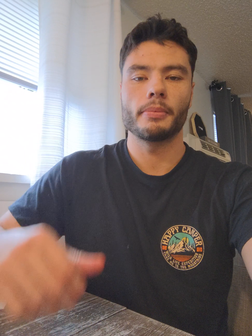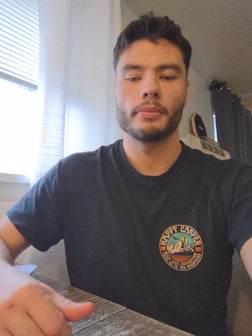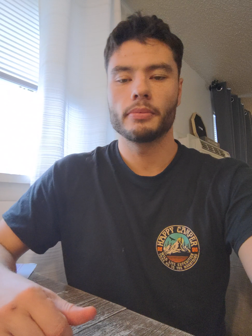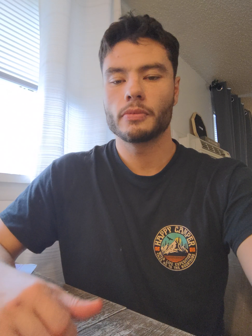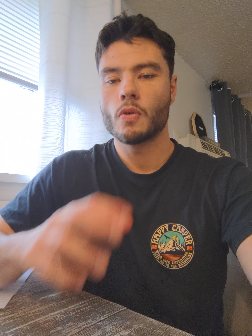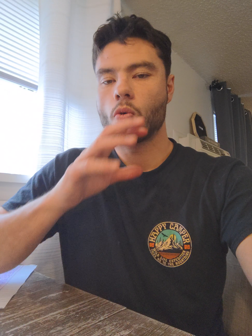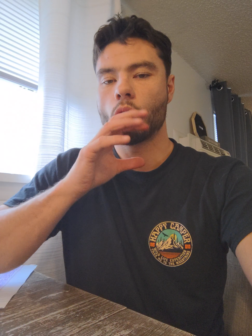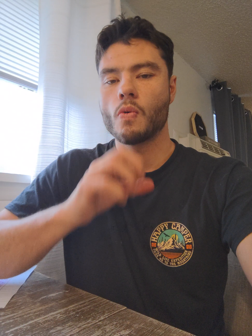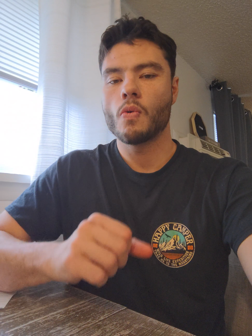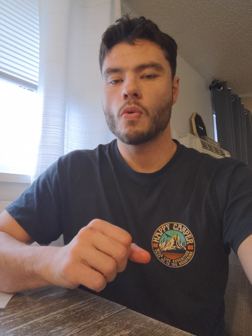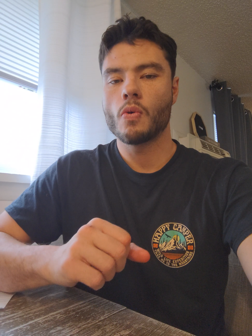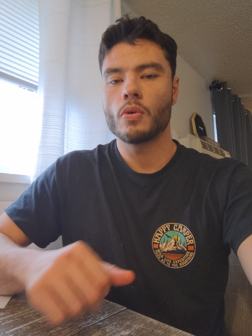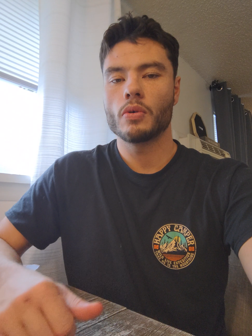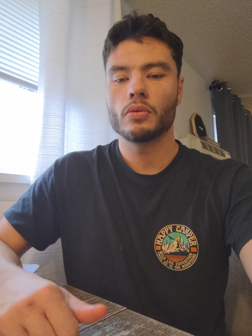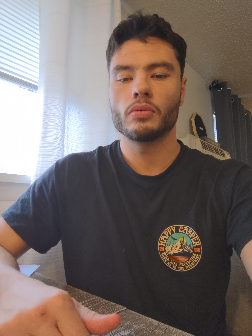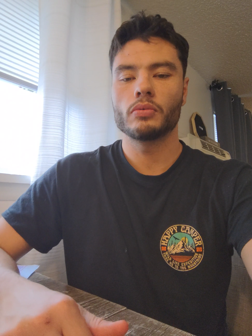old